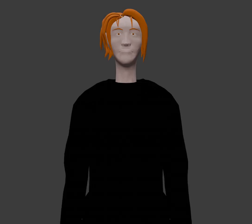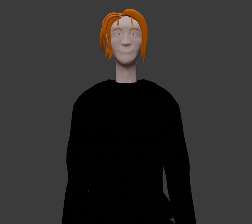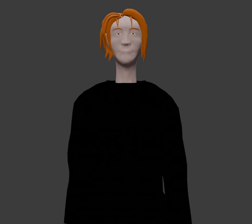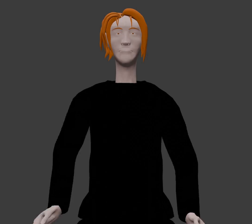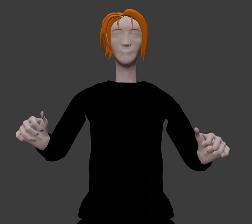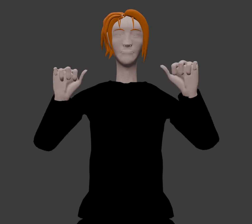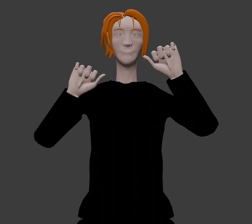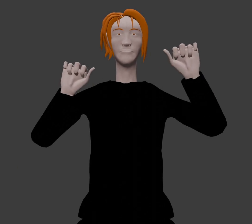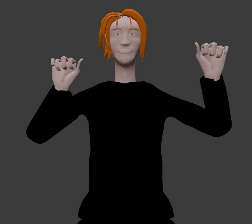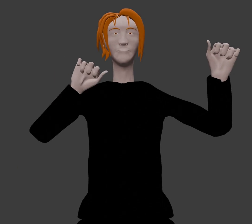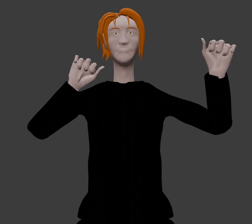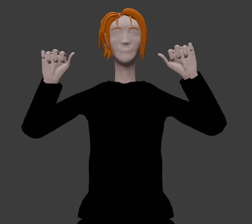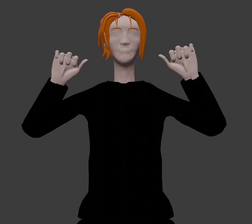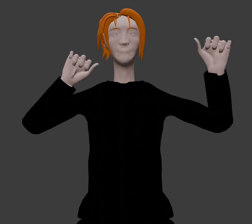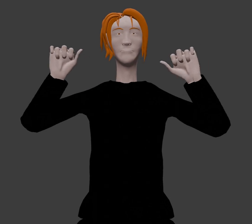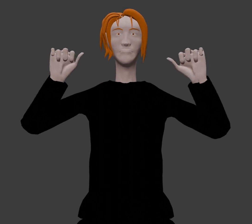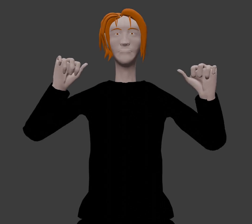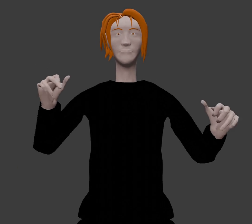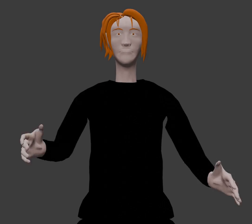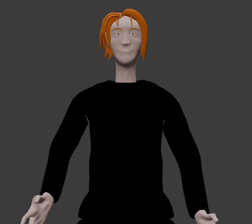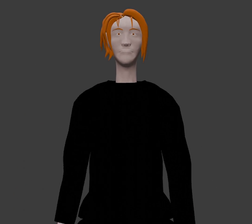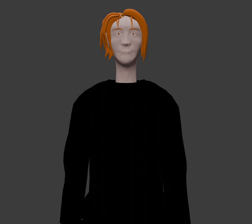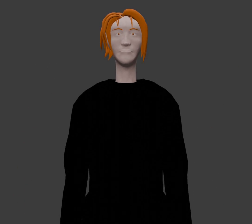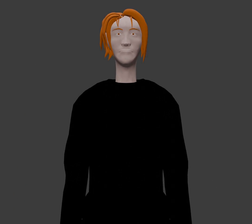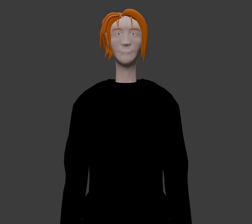Bang